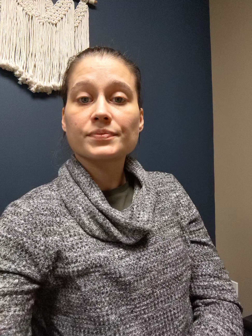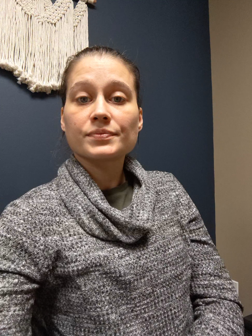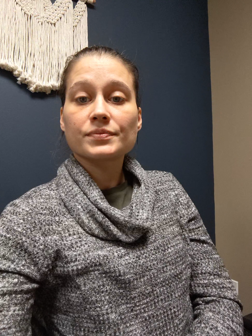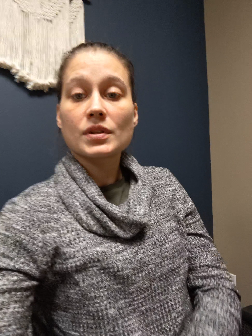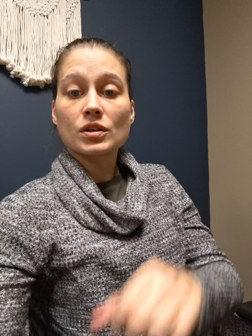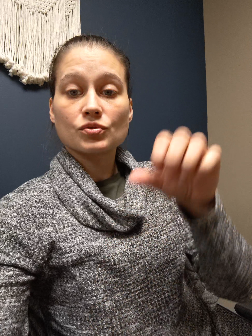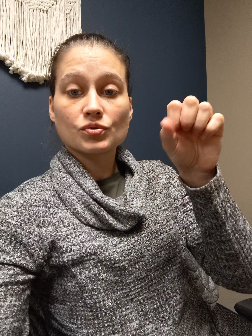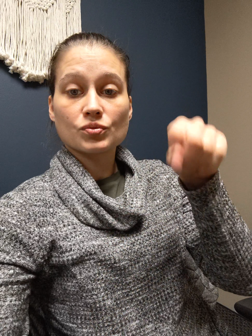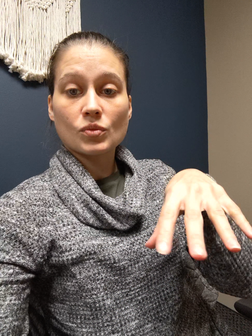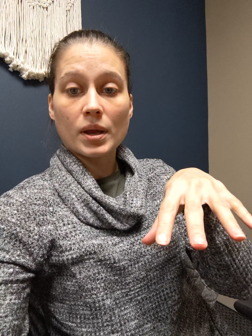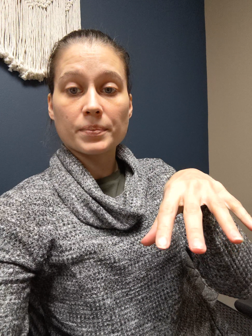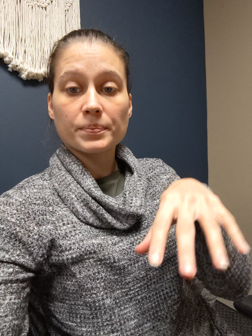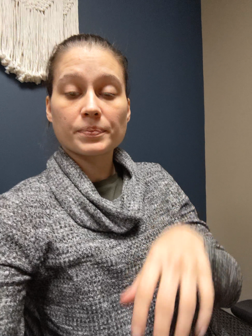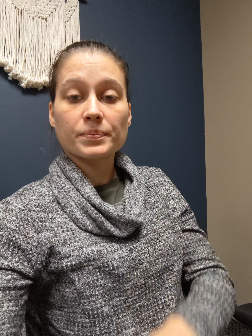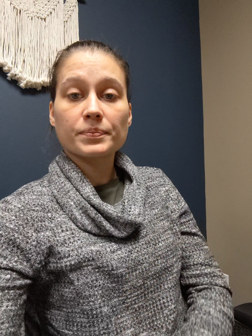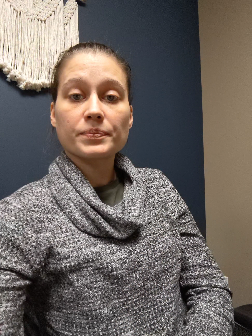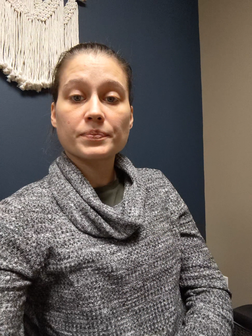drop